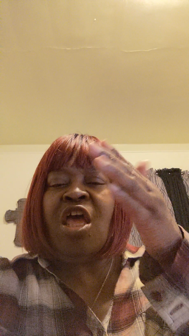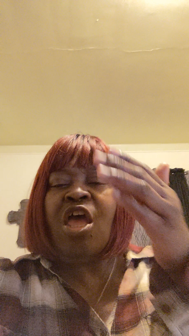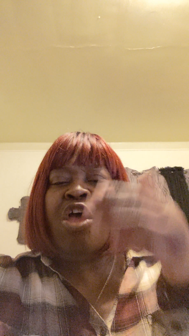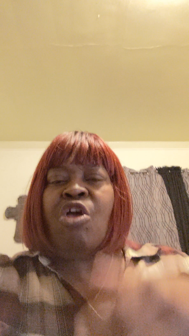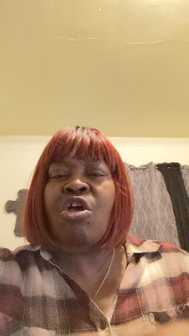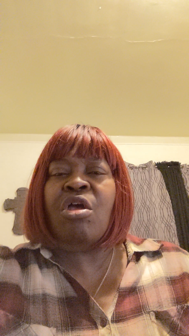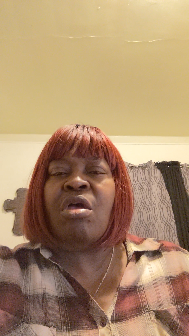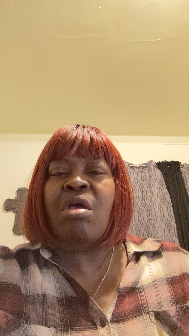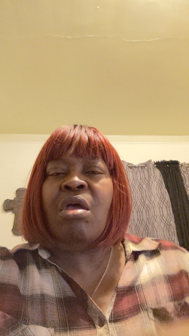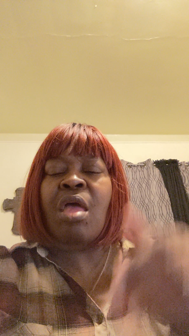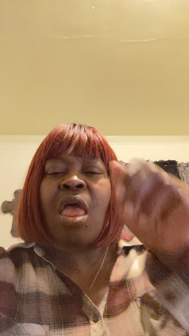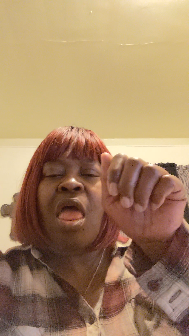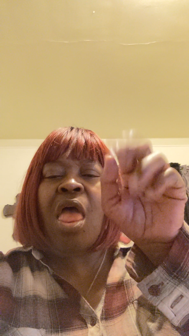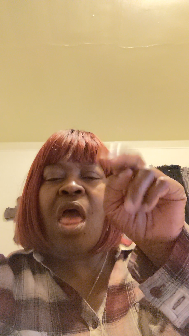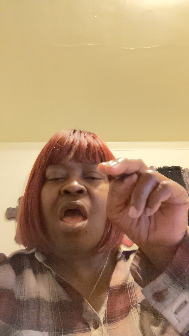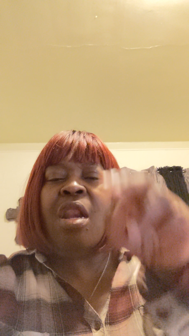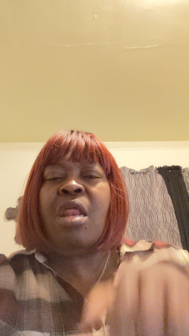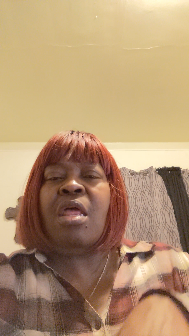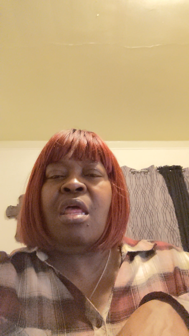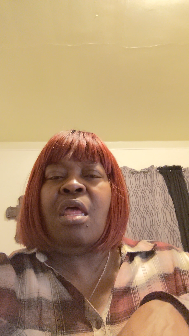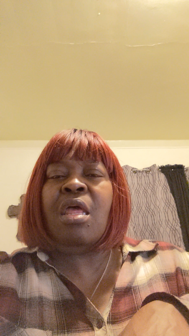an